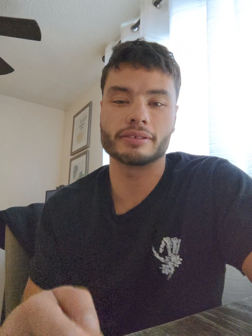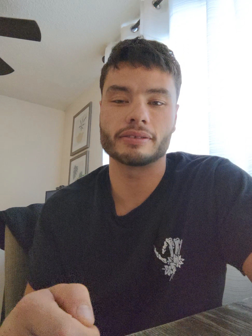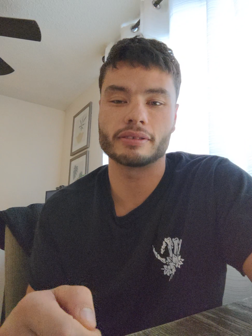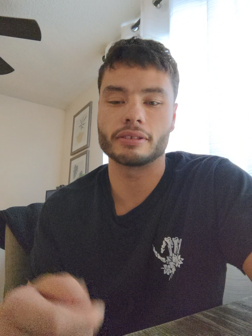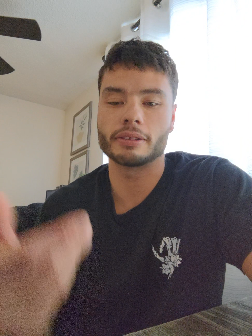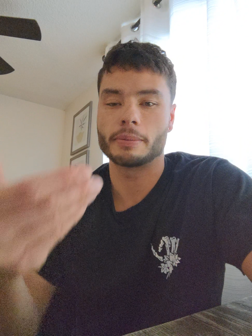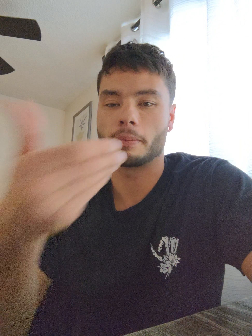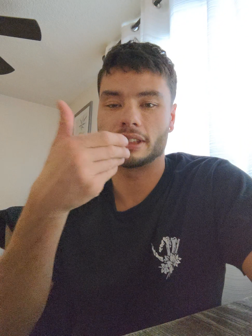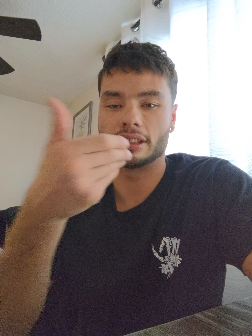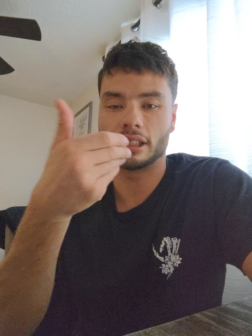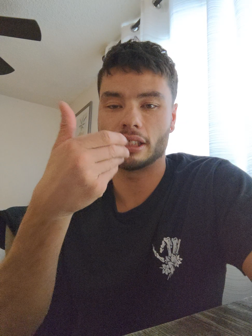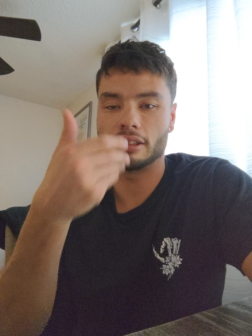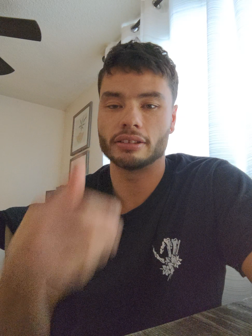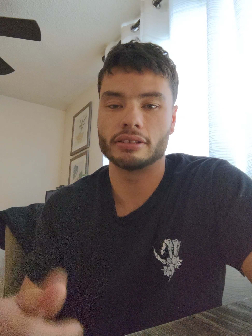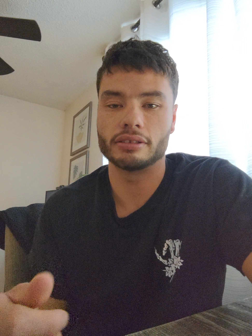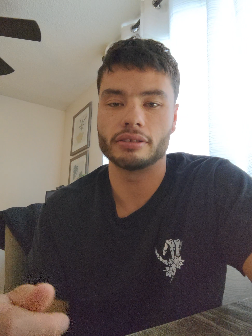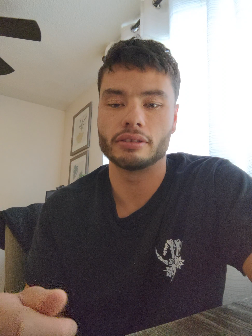pizza